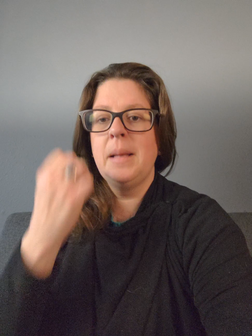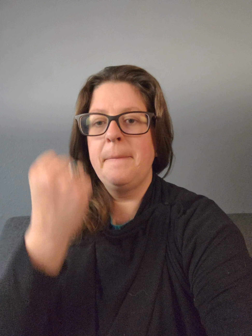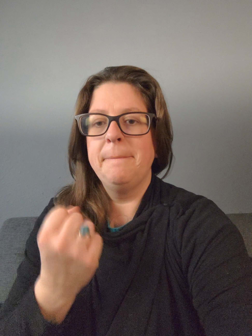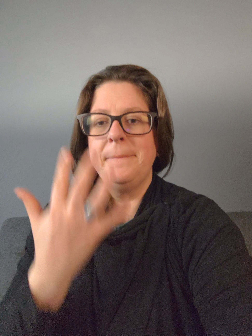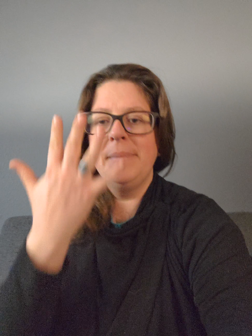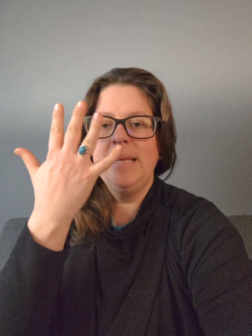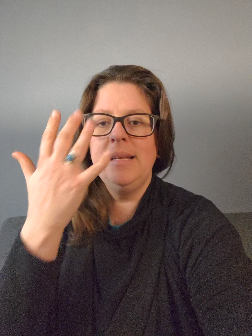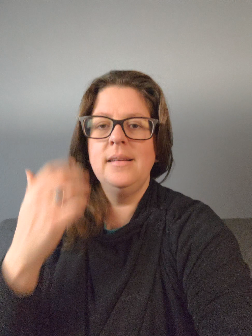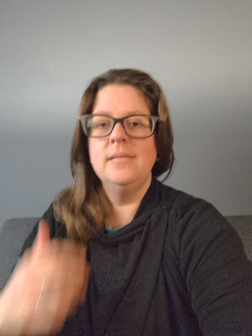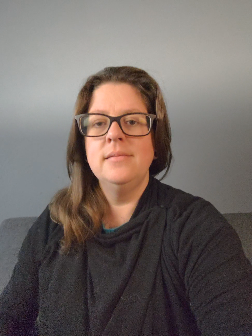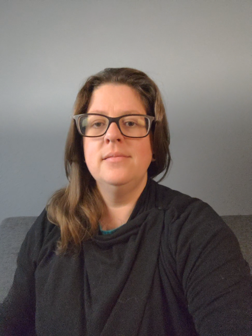mitten